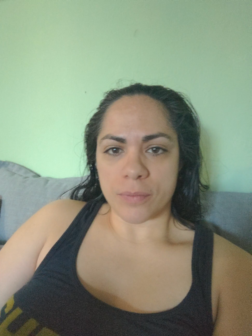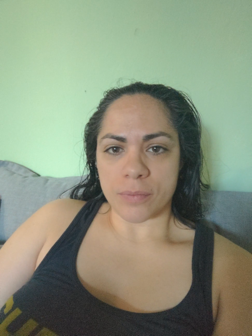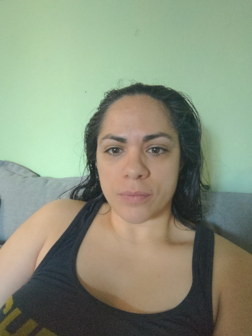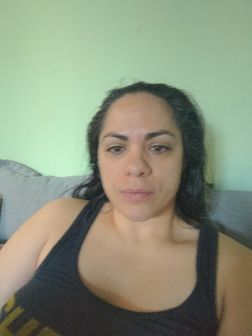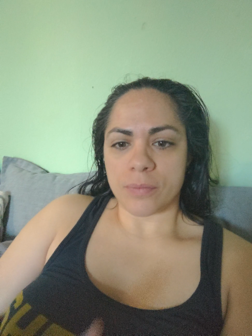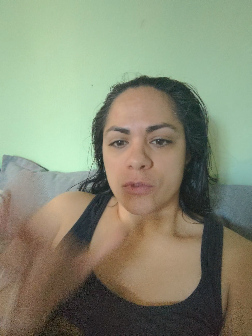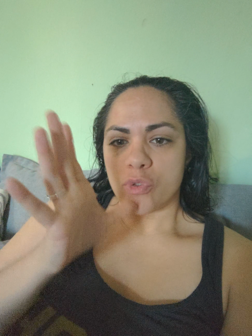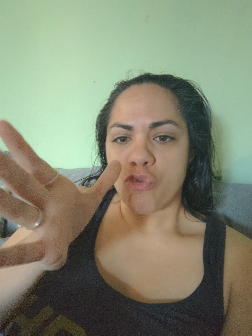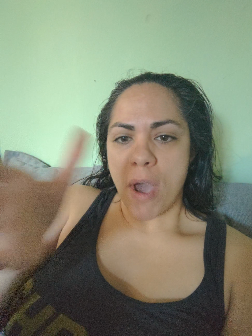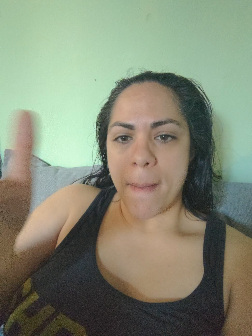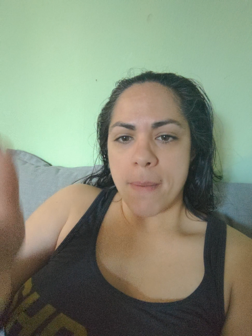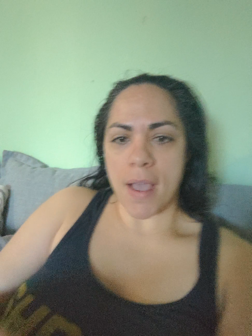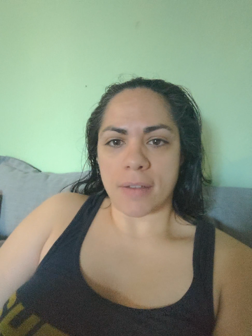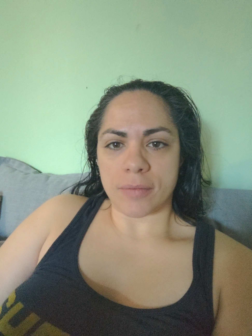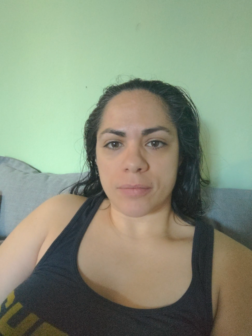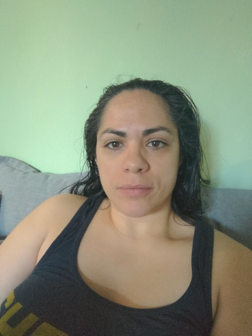grandma